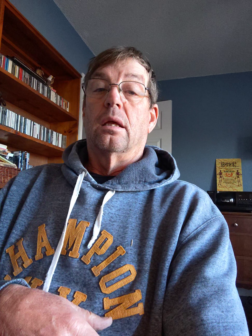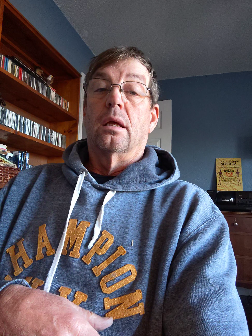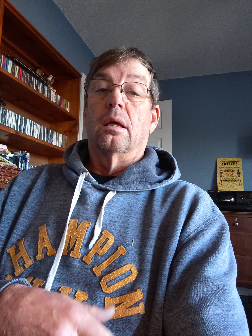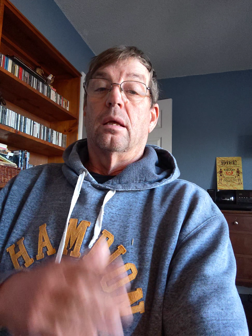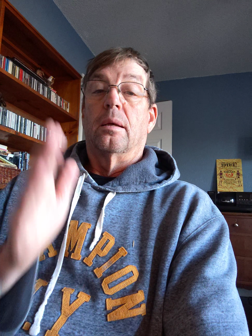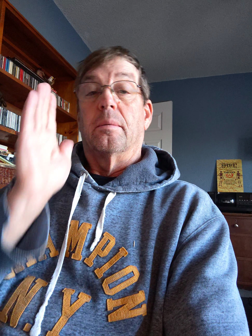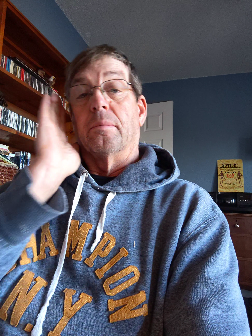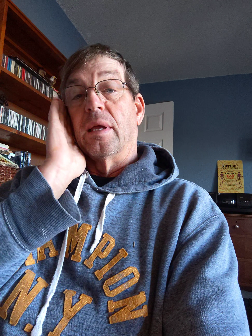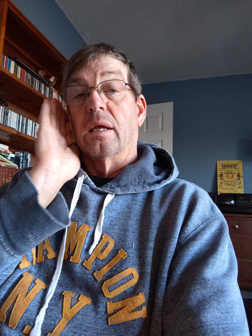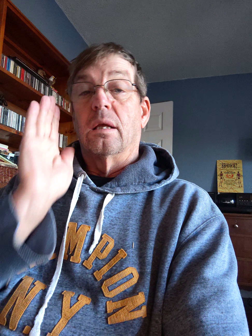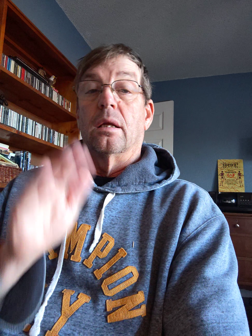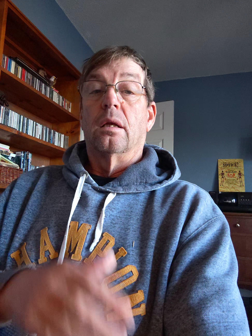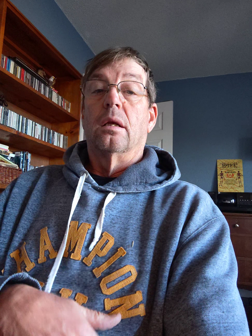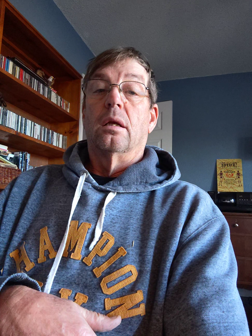bed